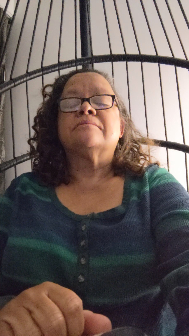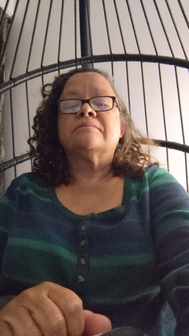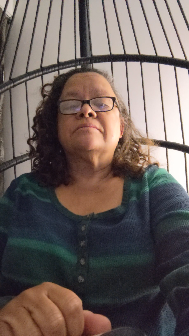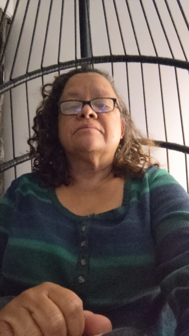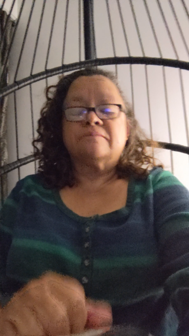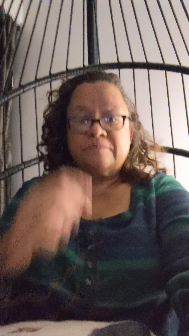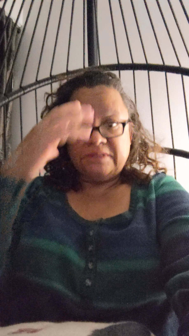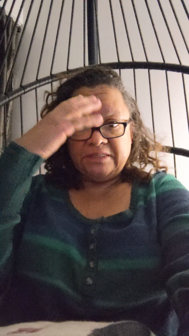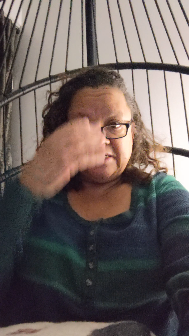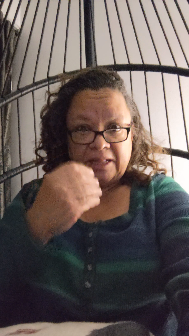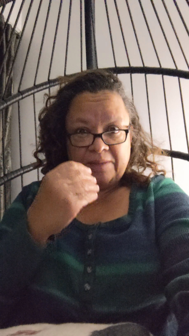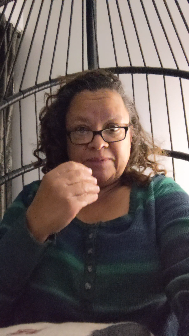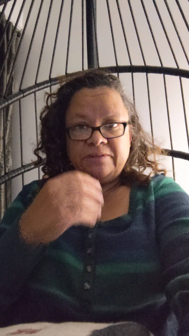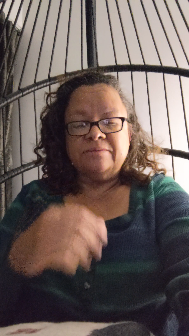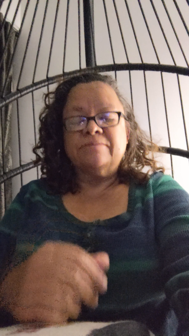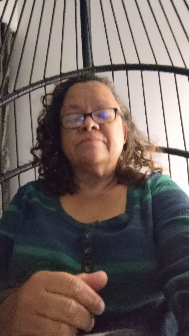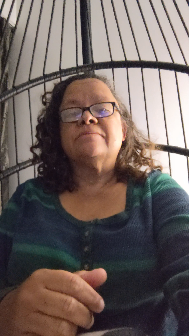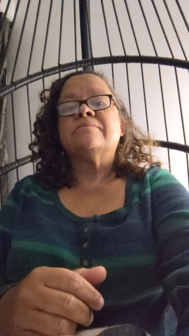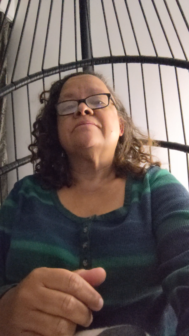asleep